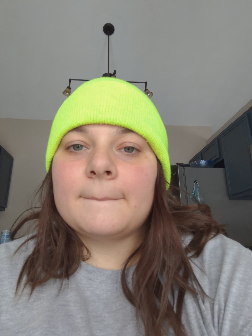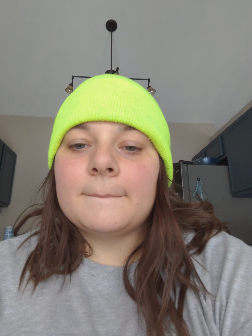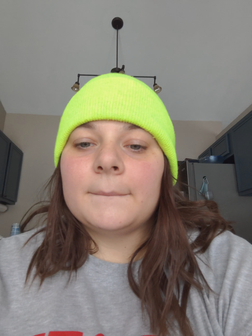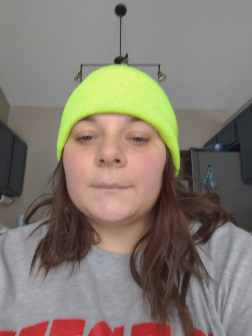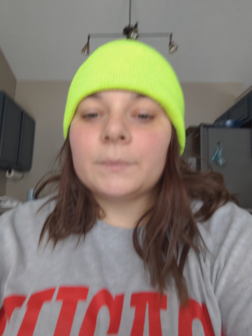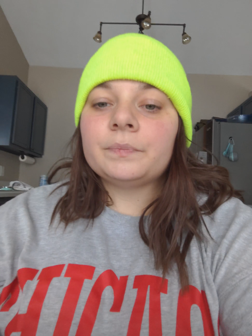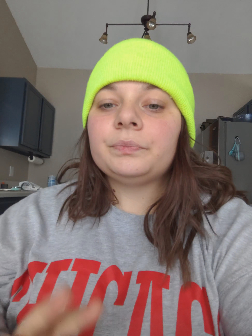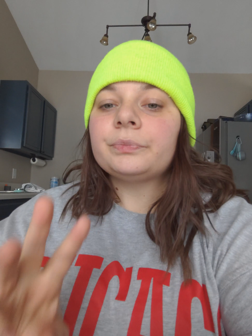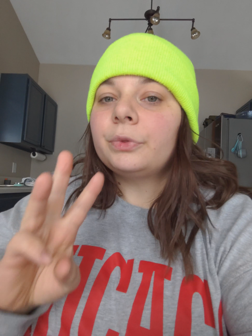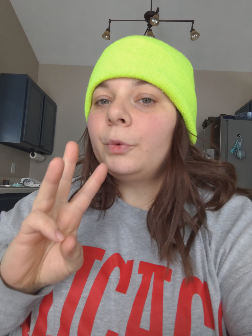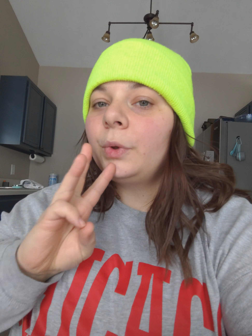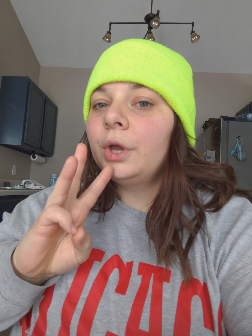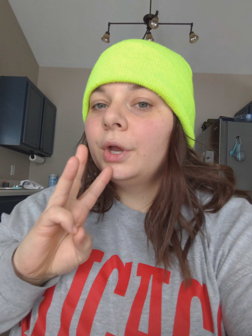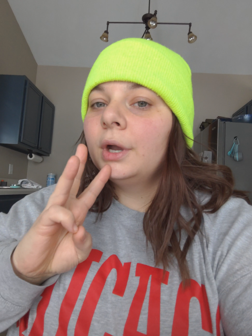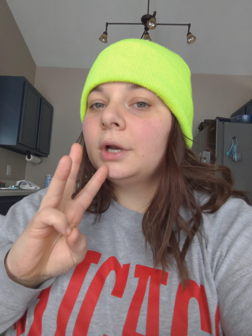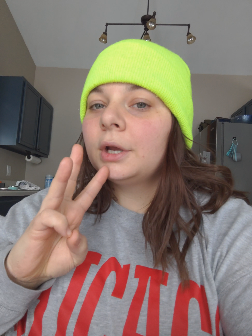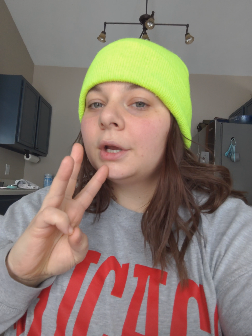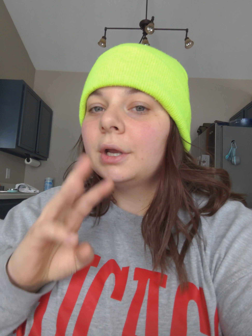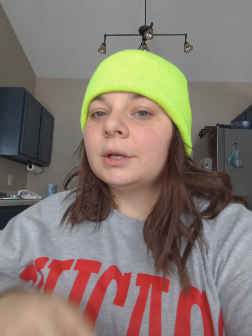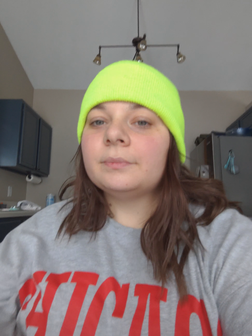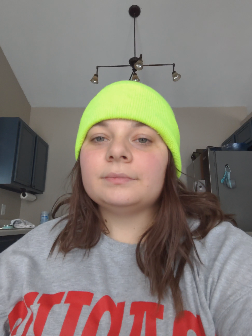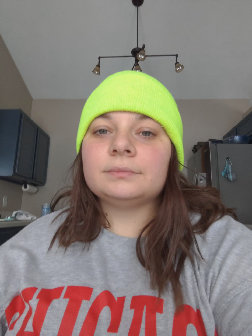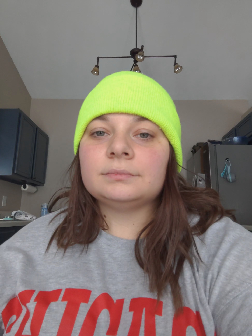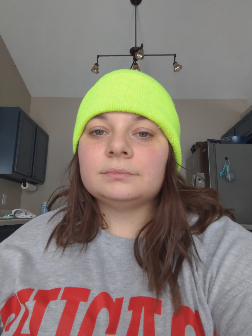water